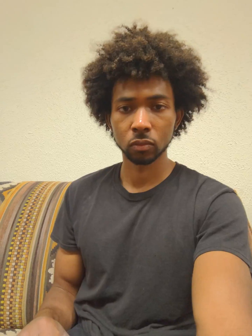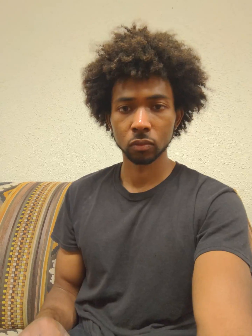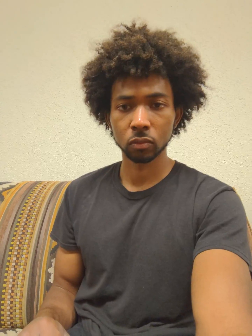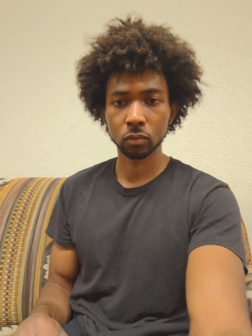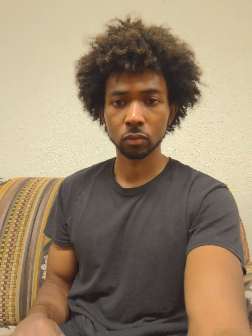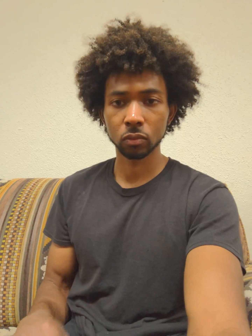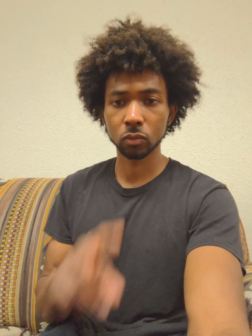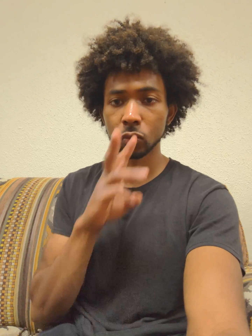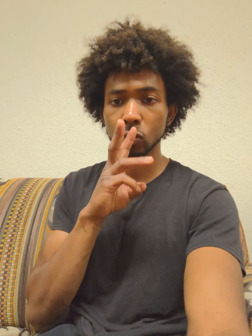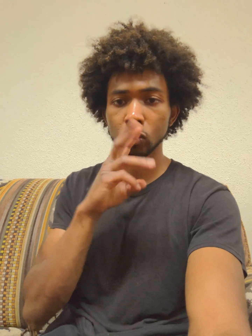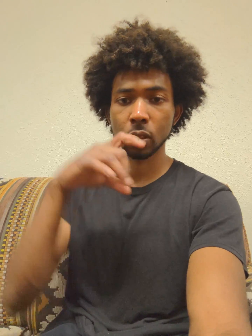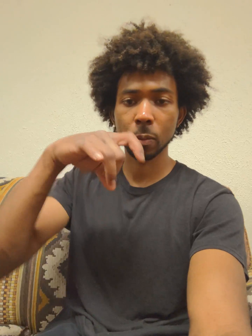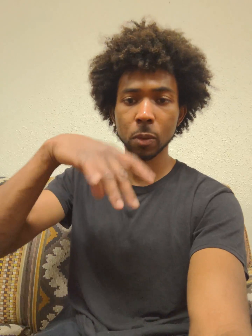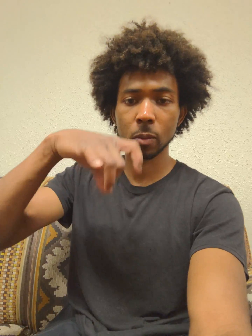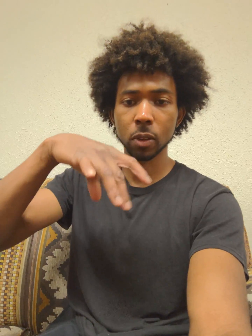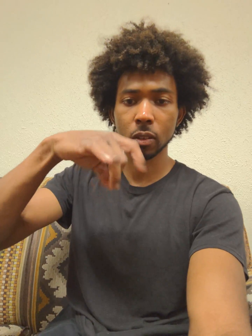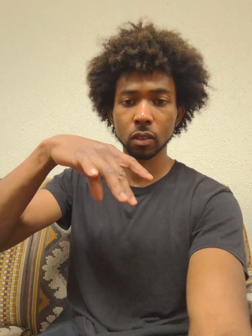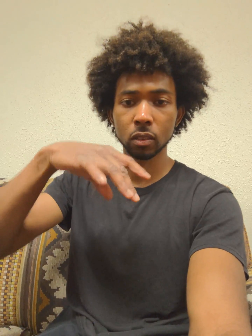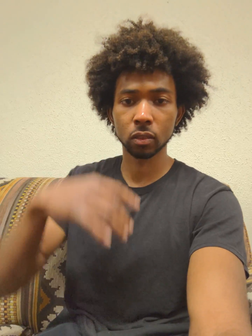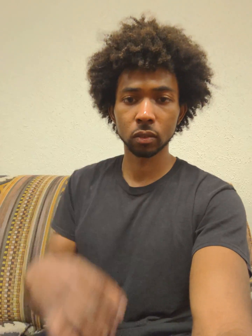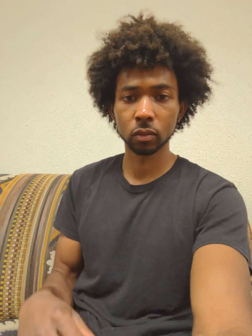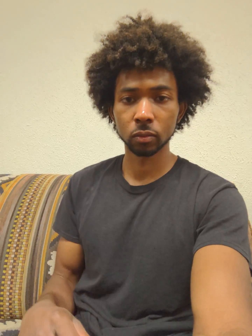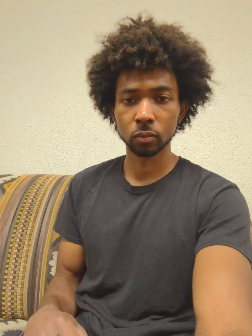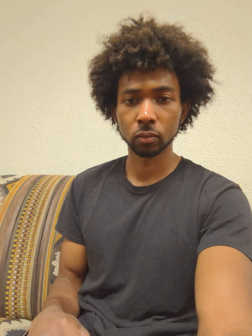melon